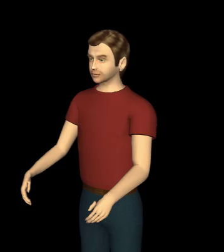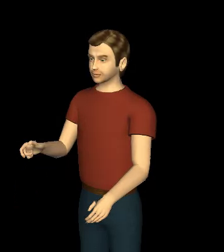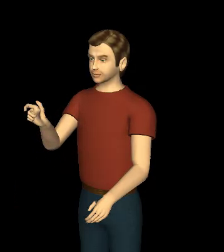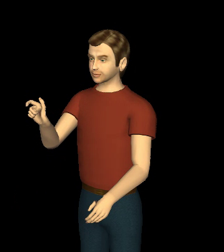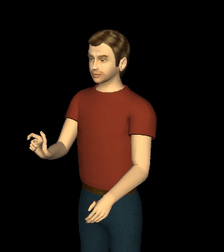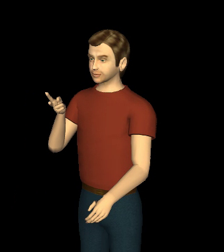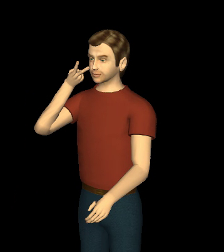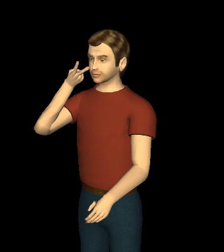نبيل